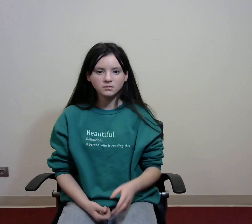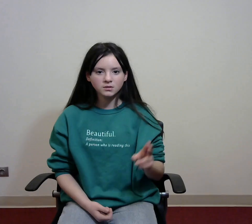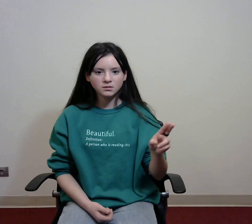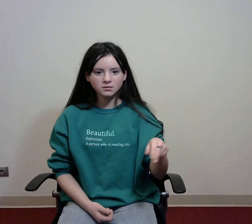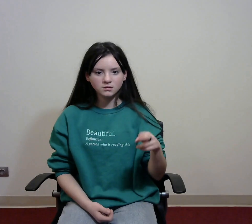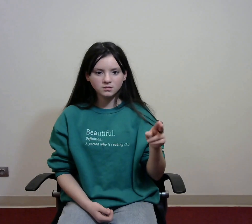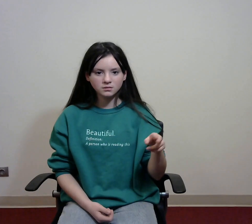D